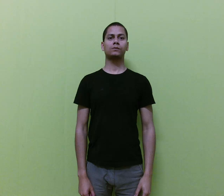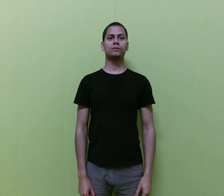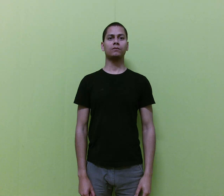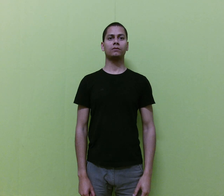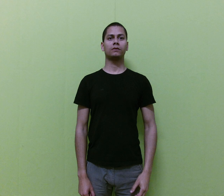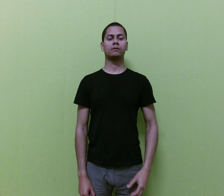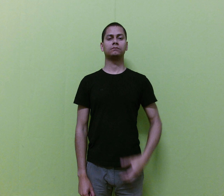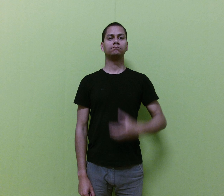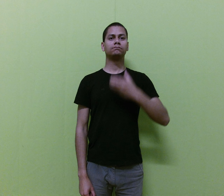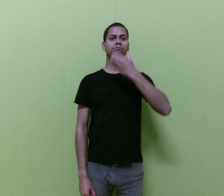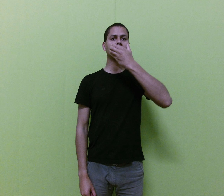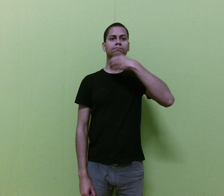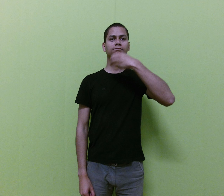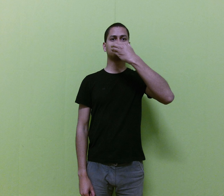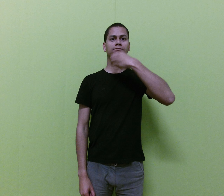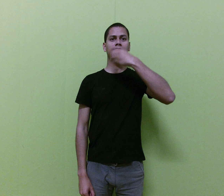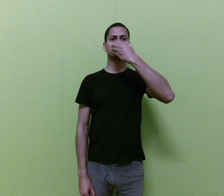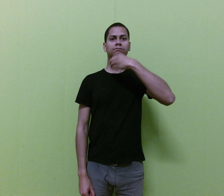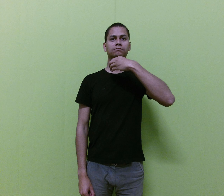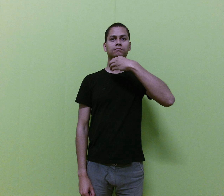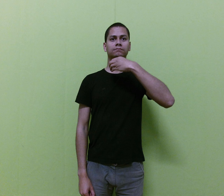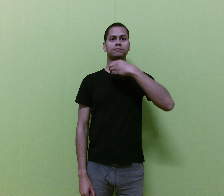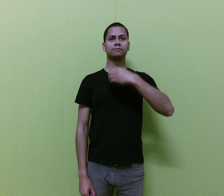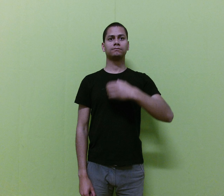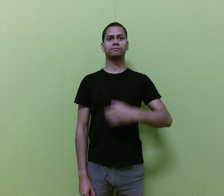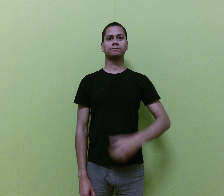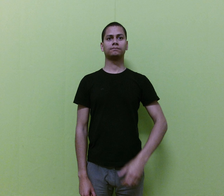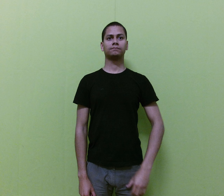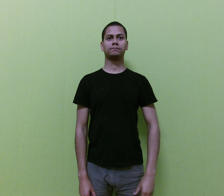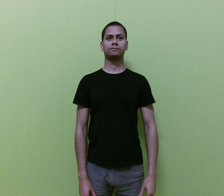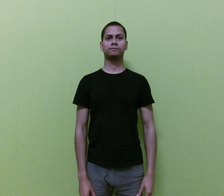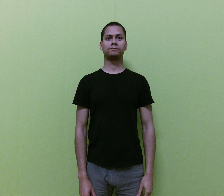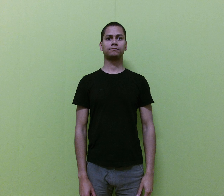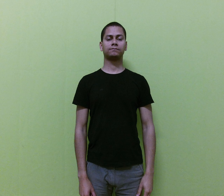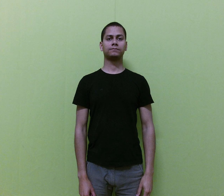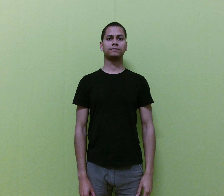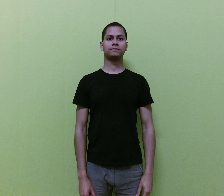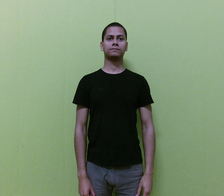maçã